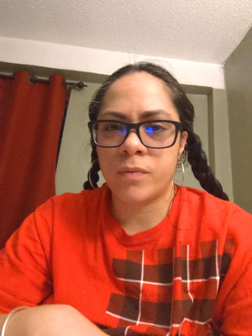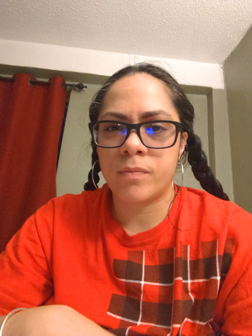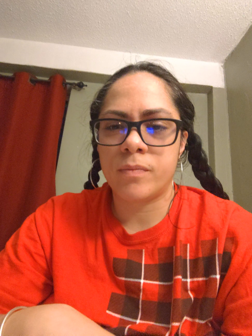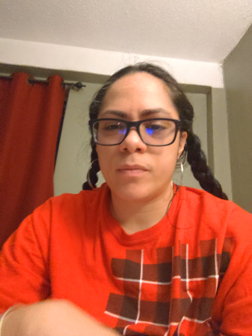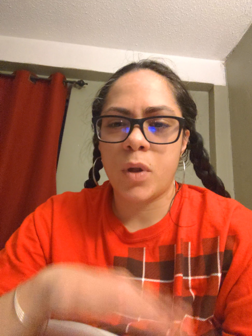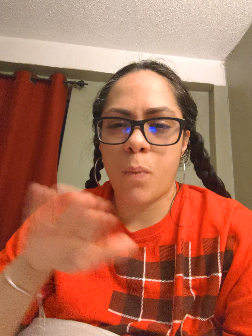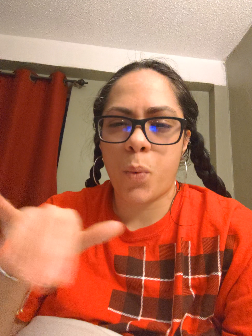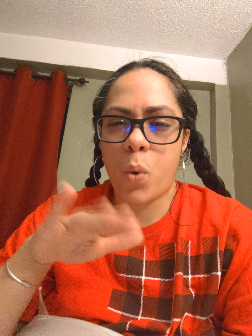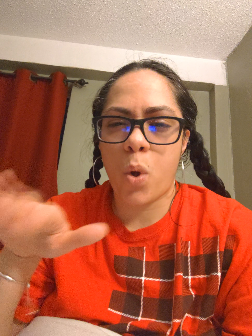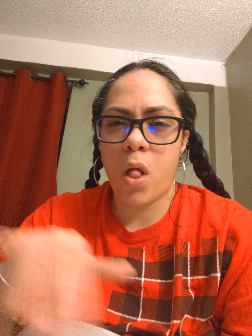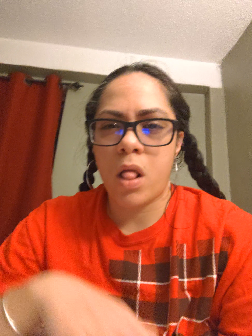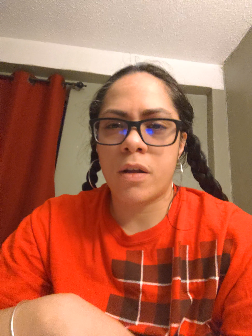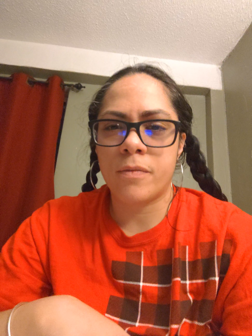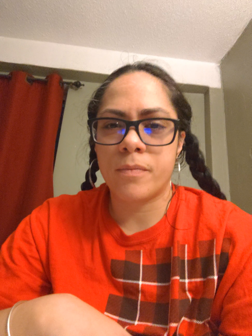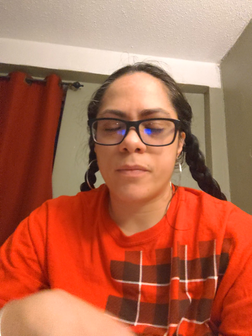pool